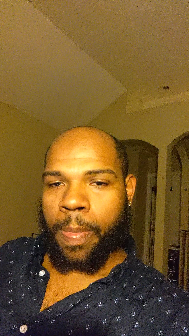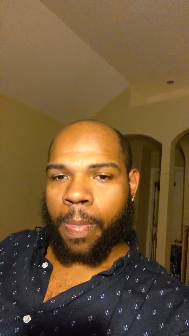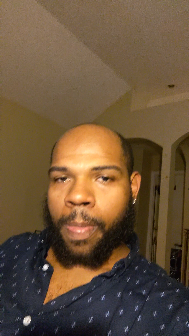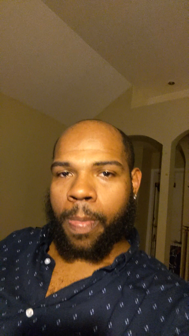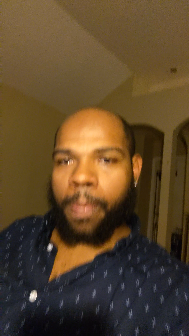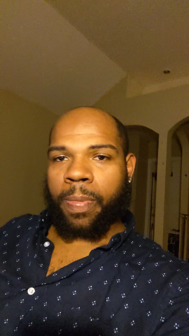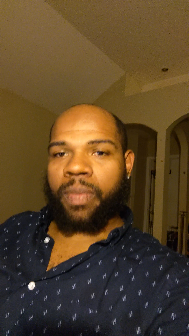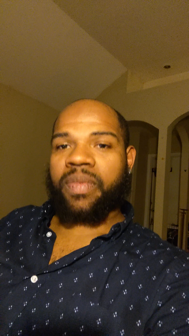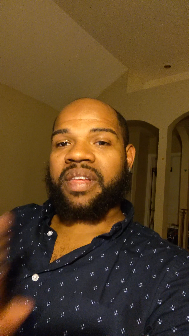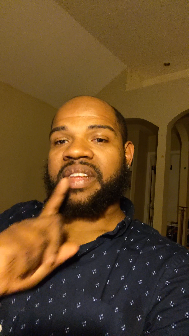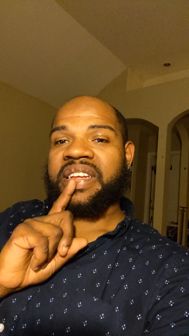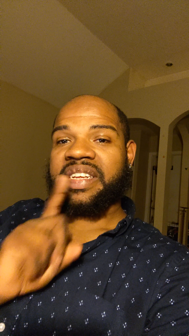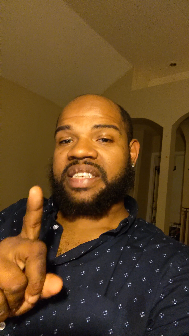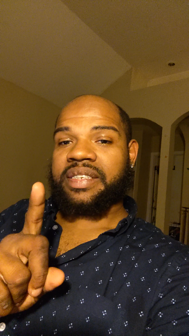is